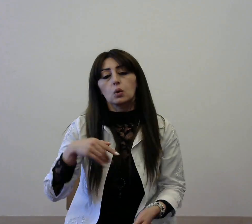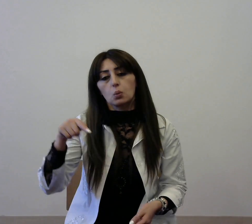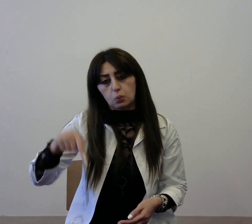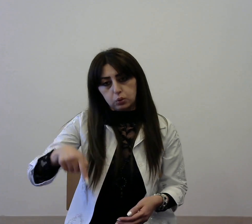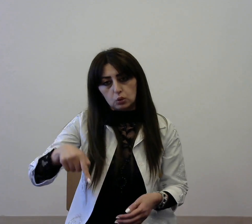burda